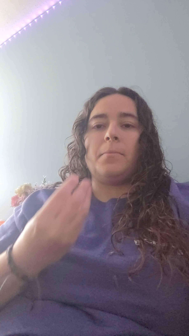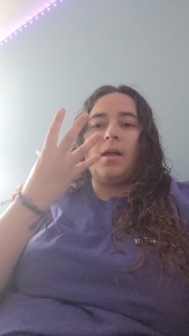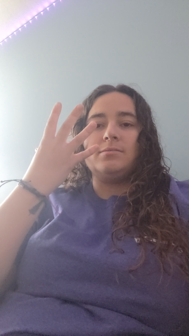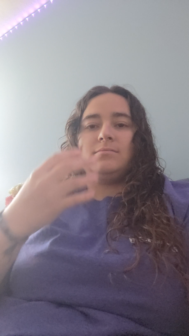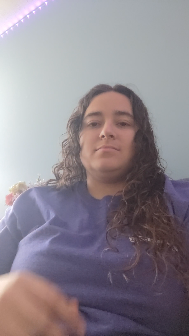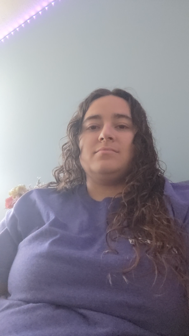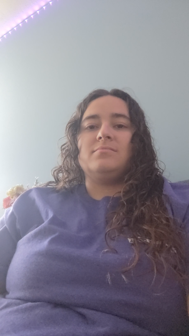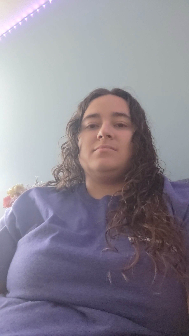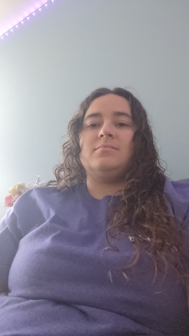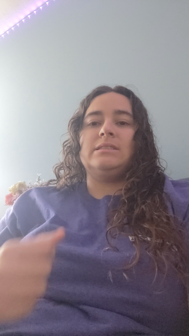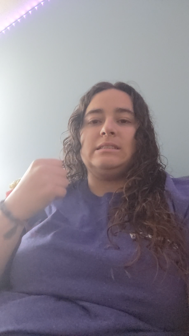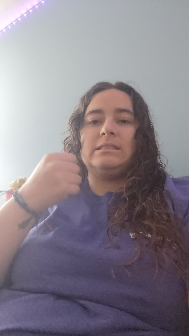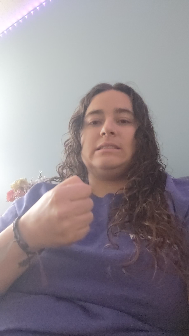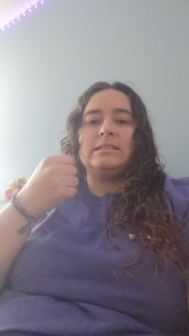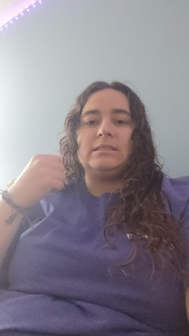hit